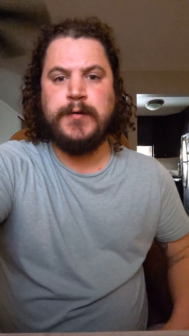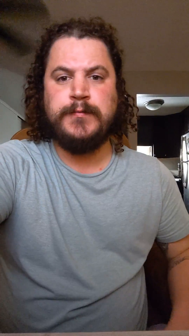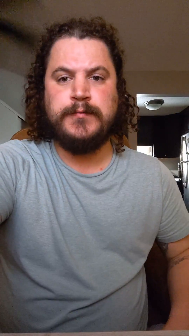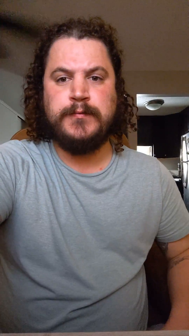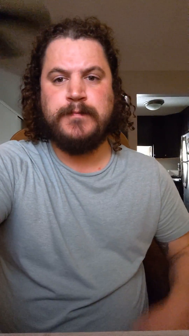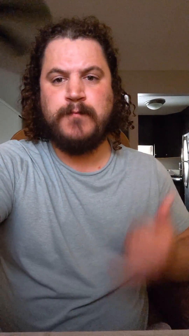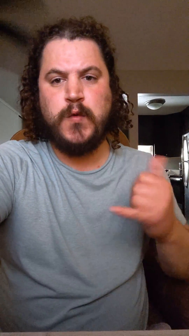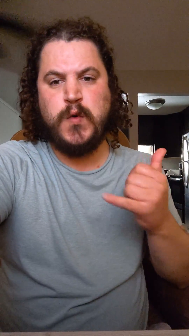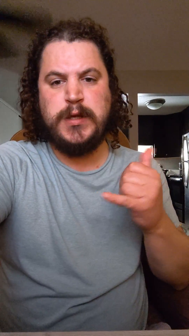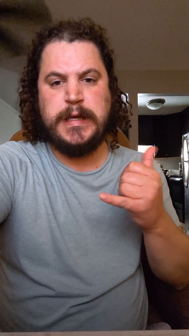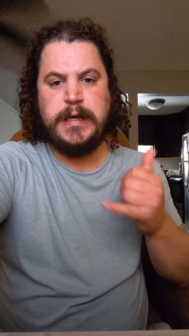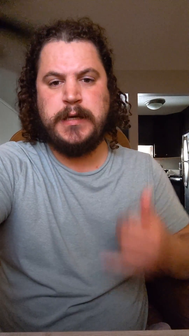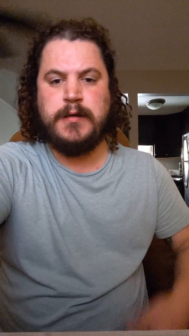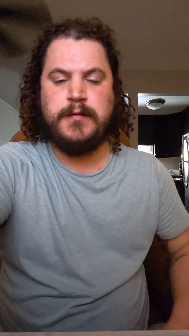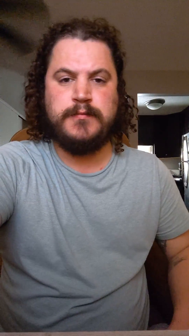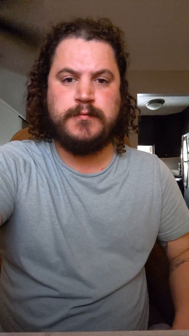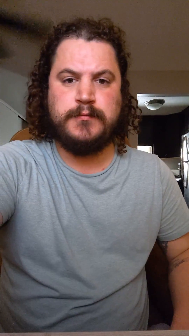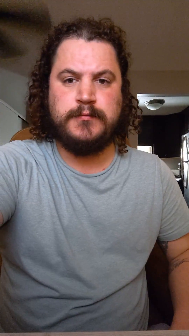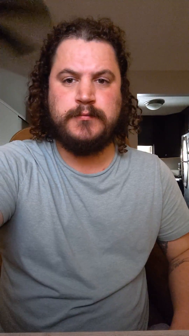party